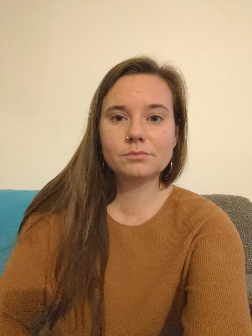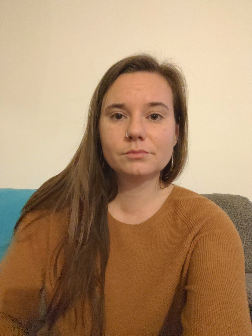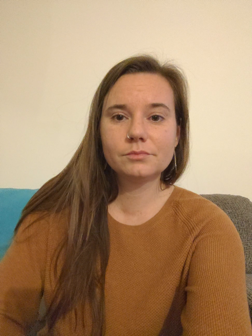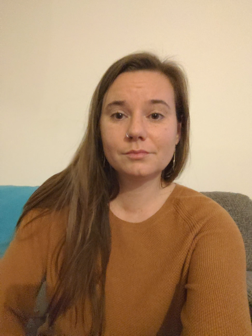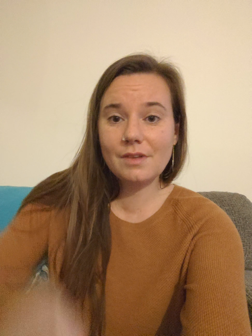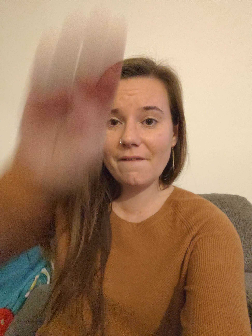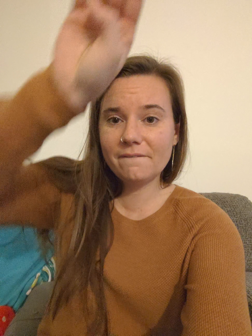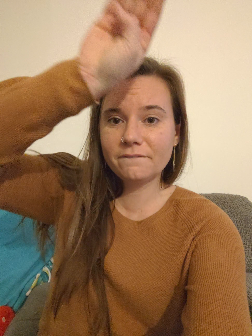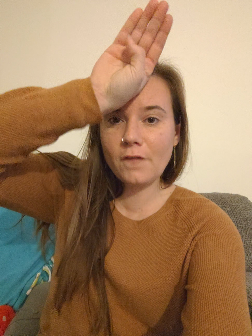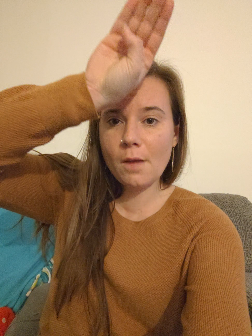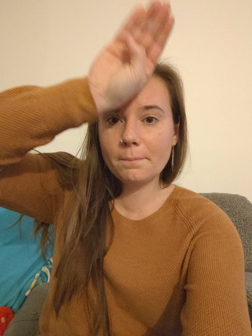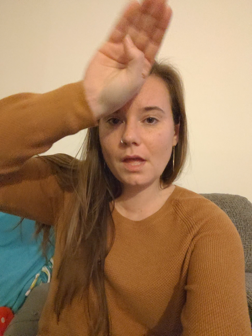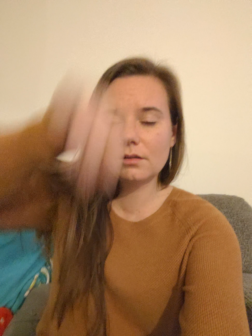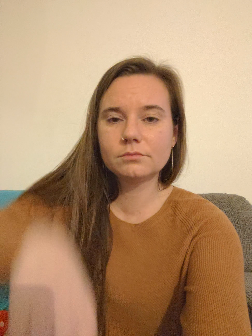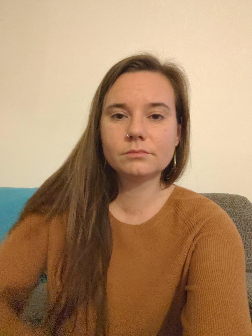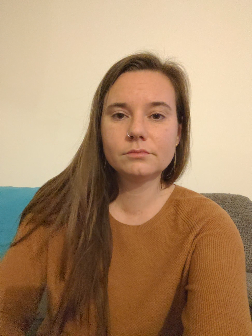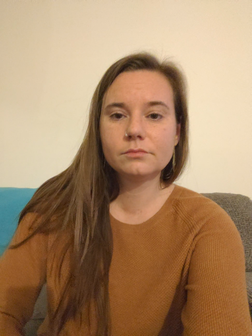fireman